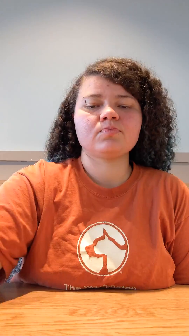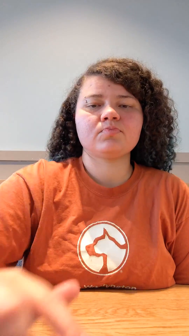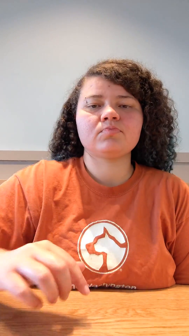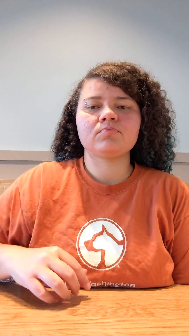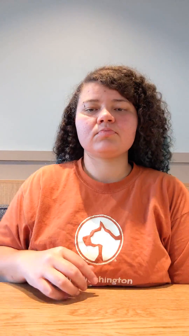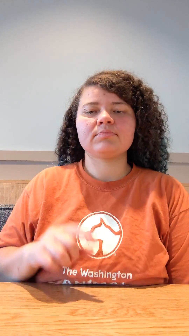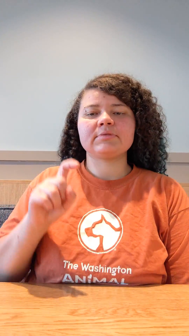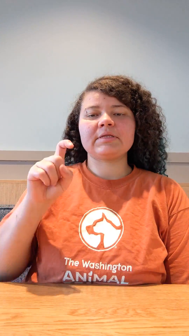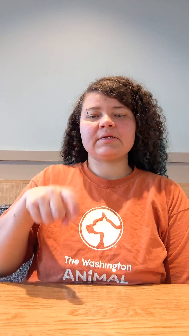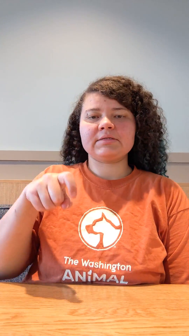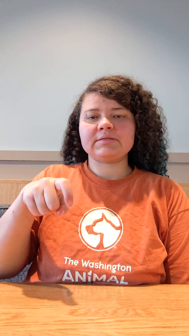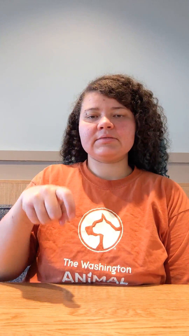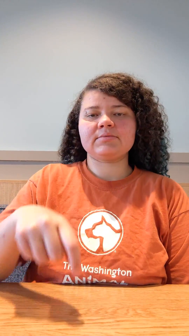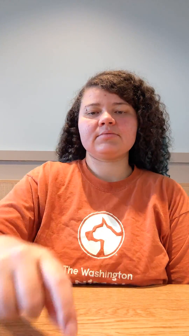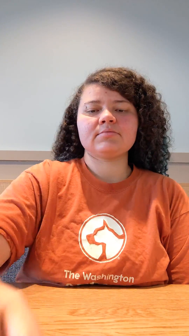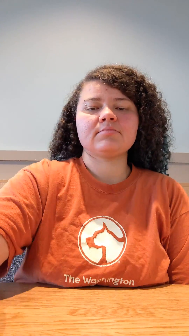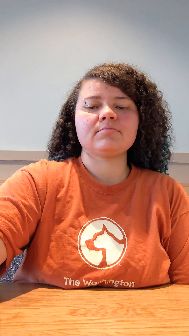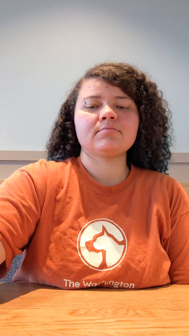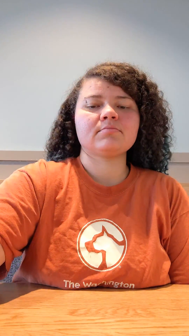need